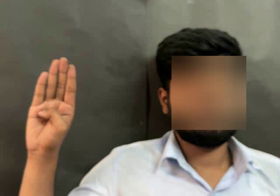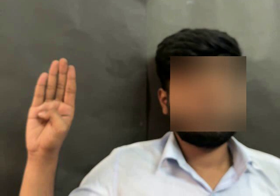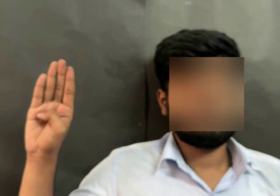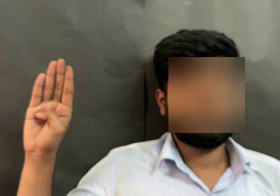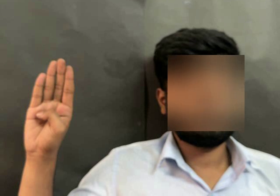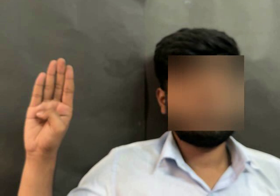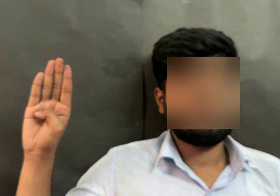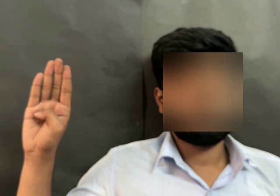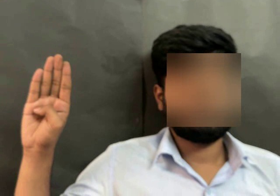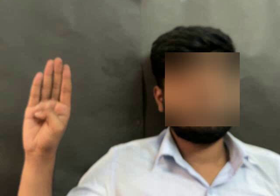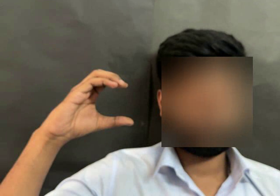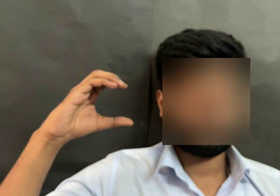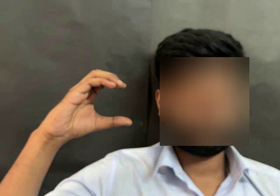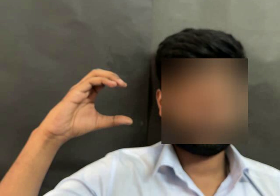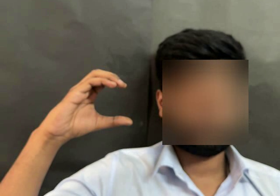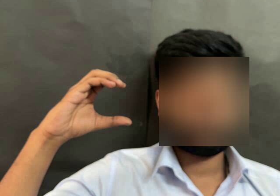C